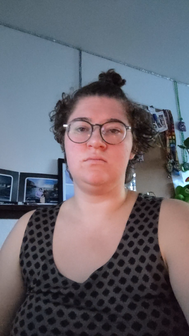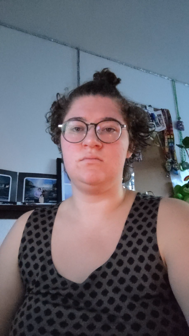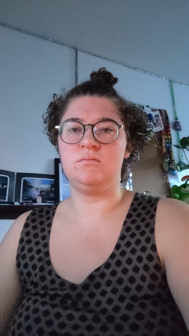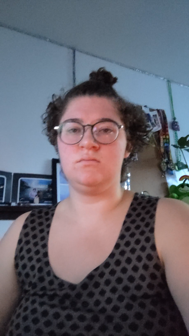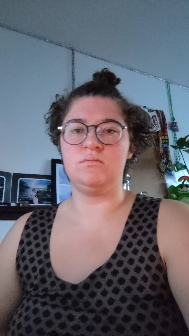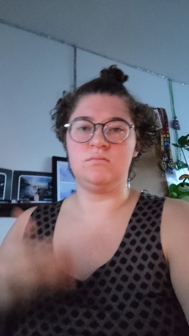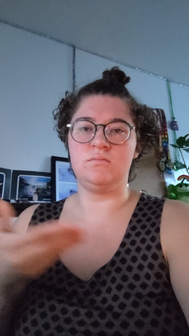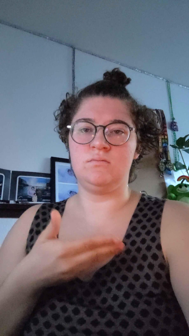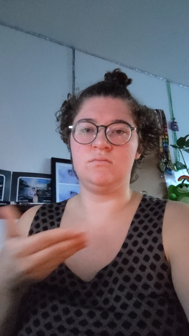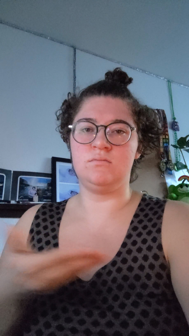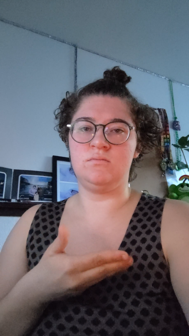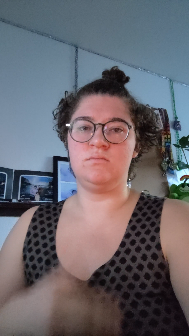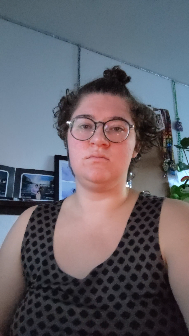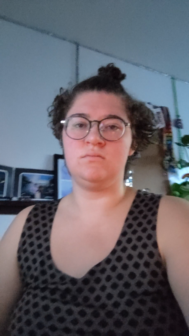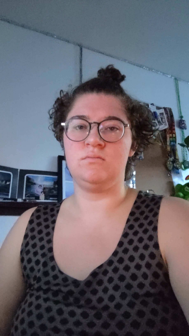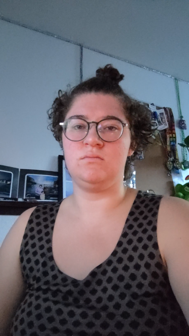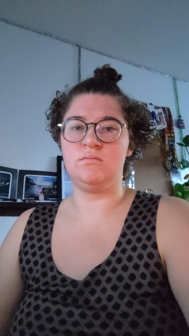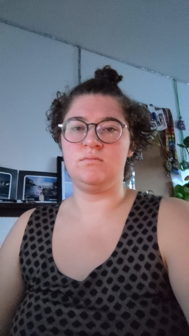baby